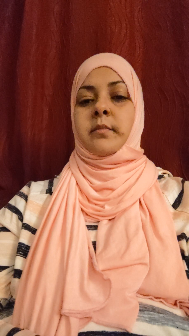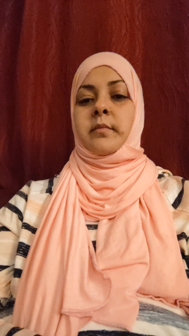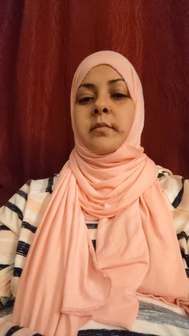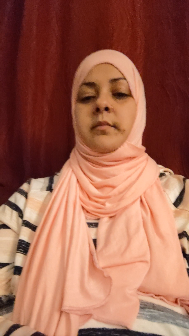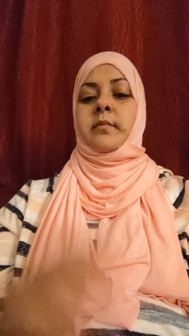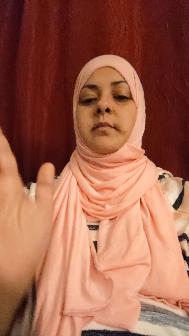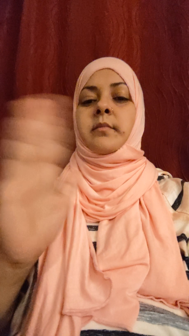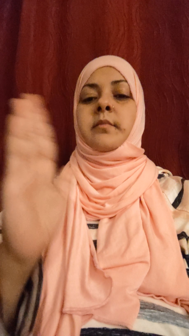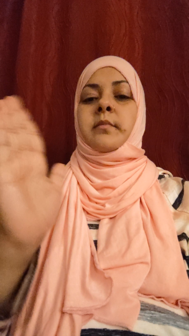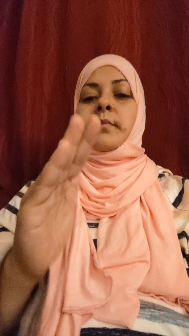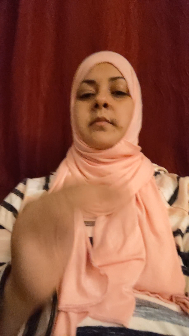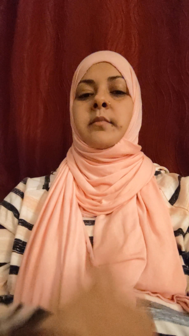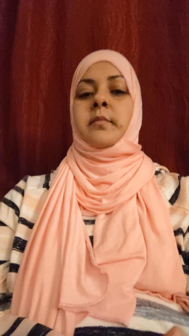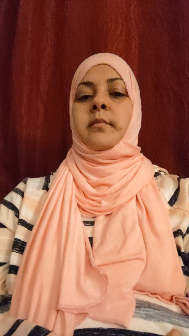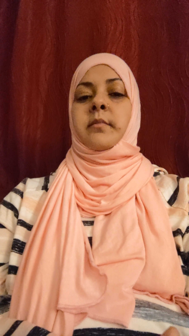clap